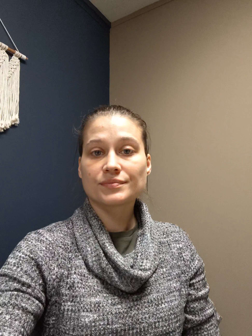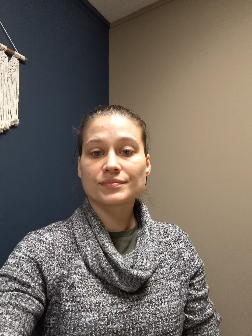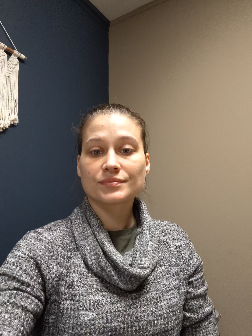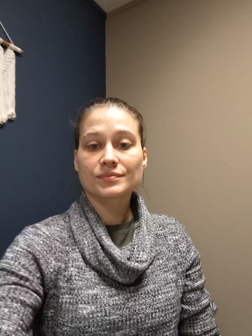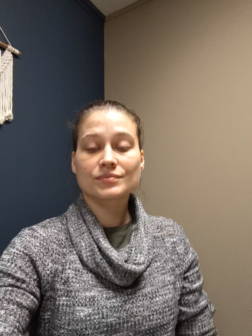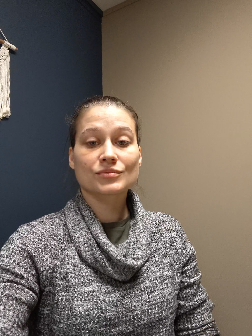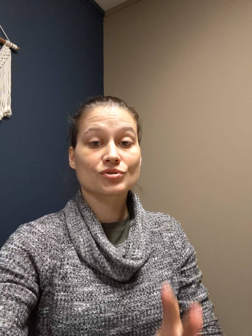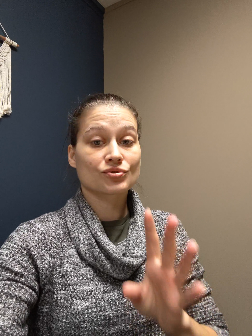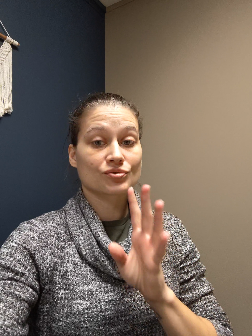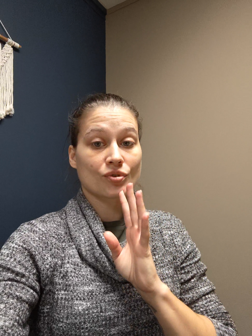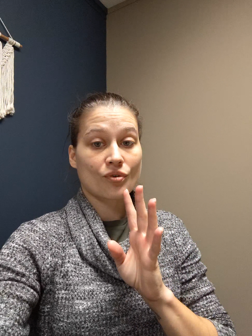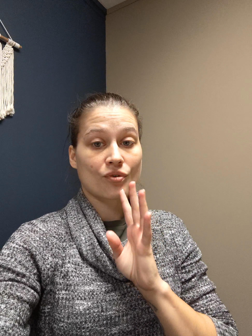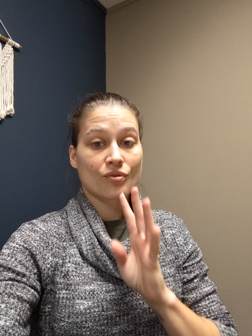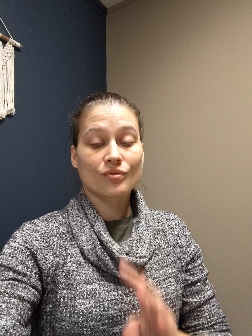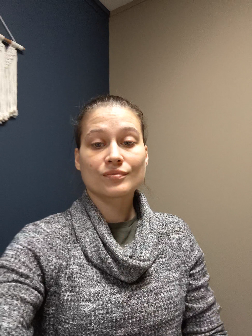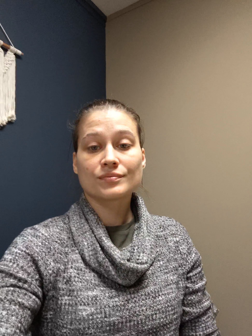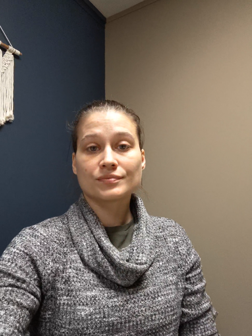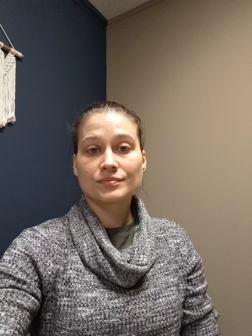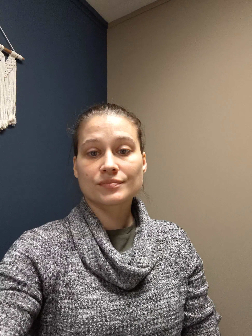talk